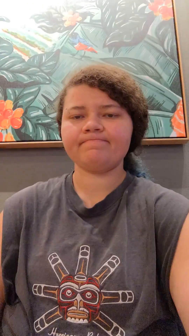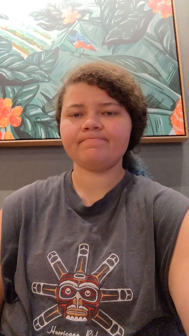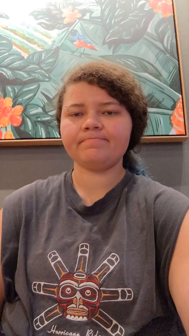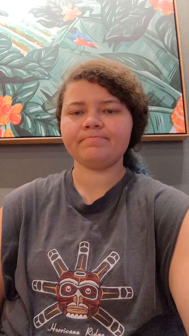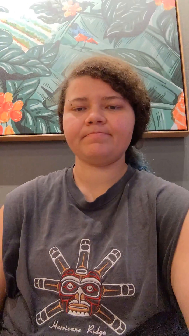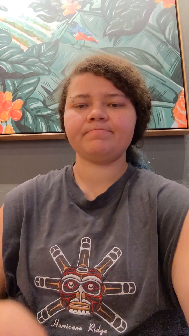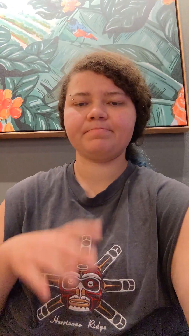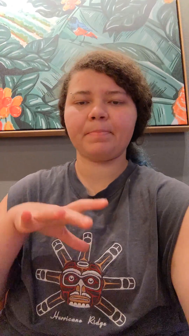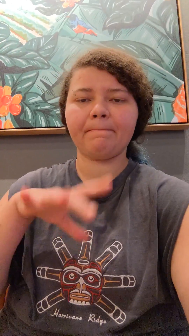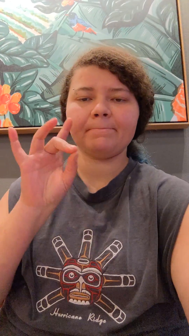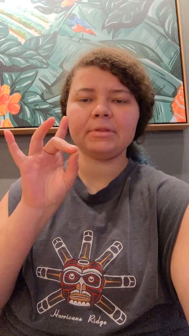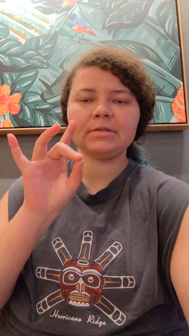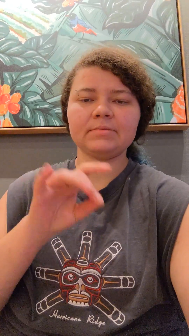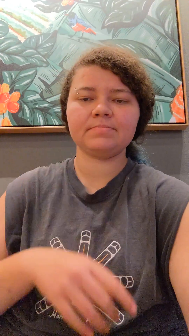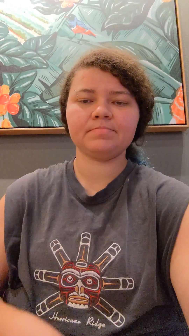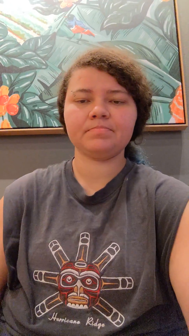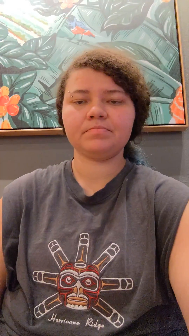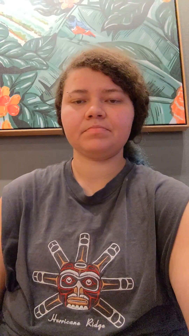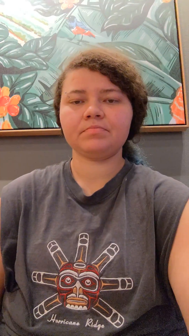pick